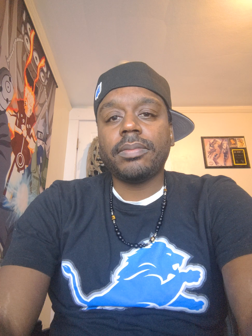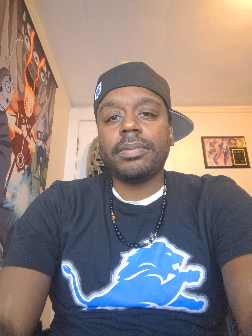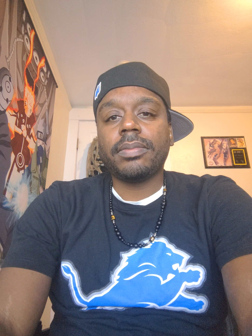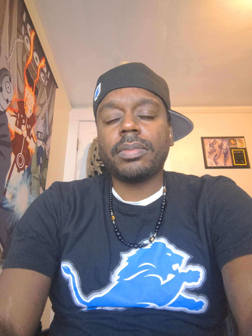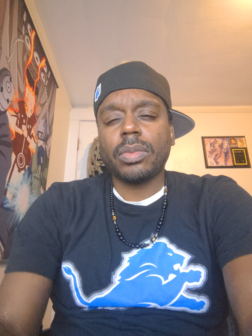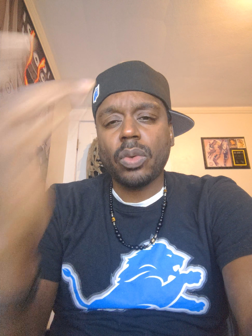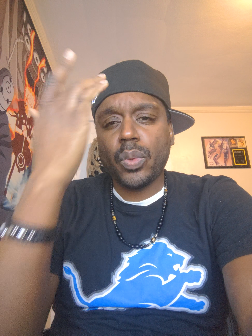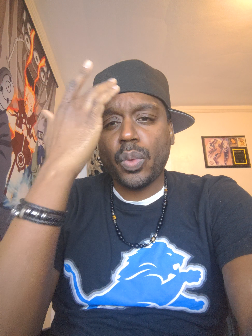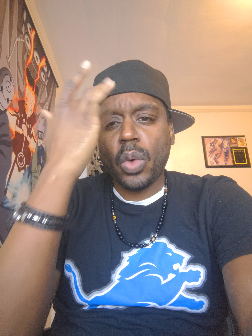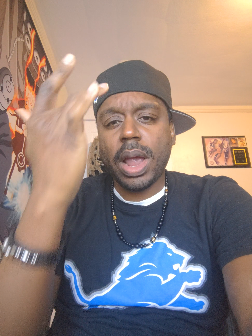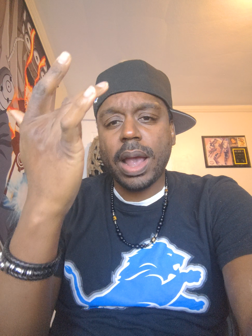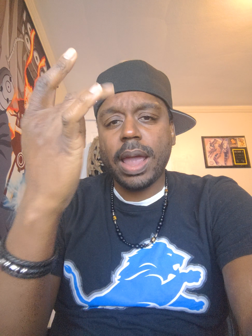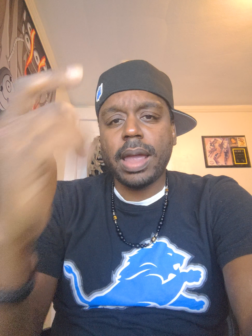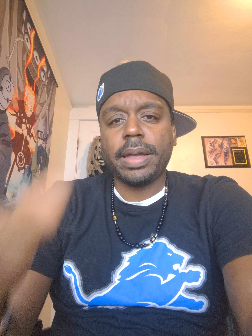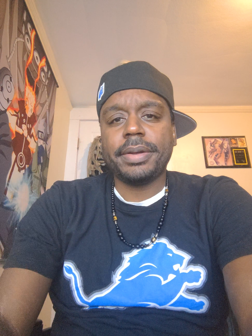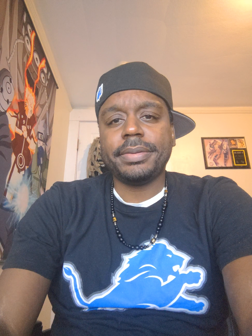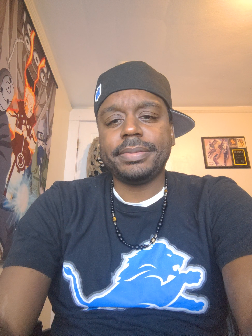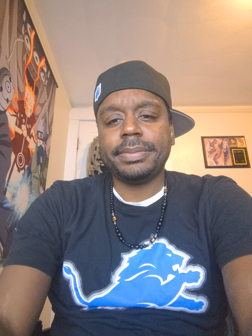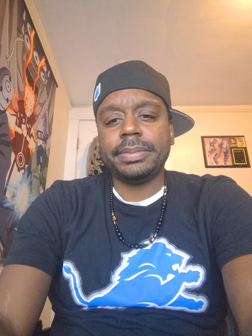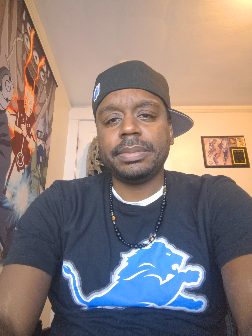why